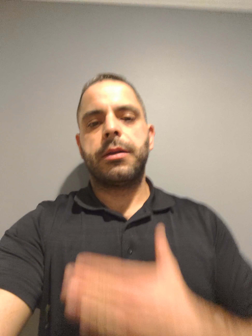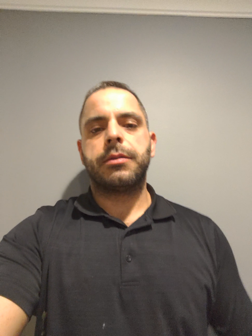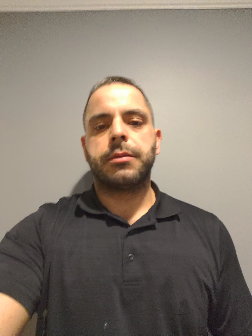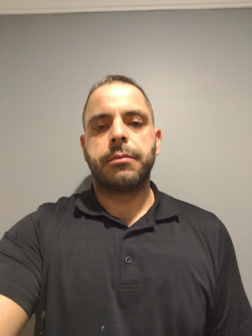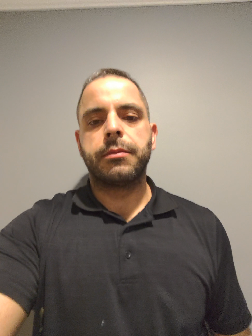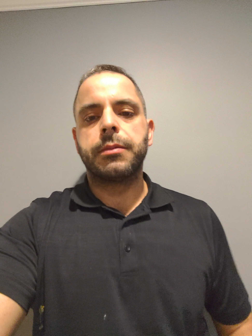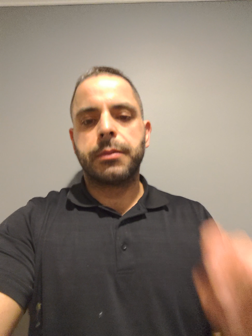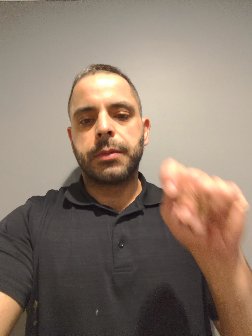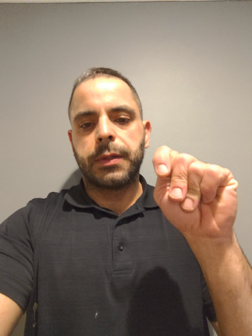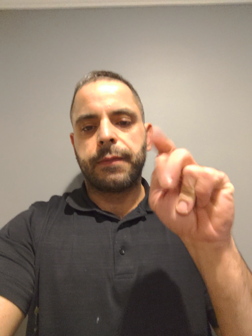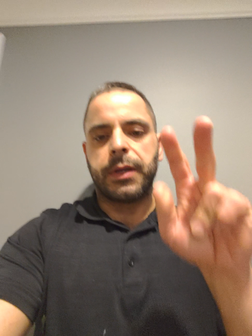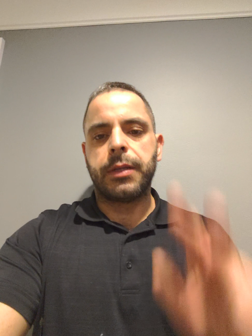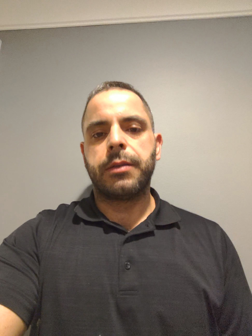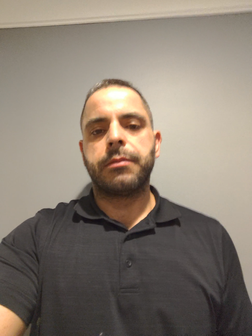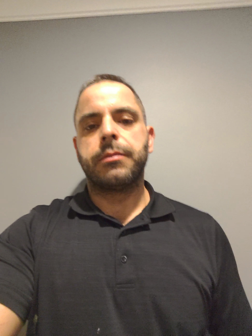TV